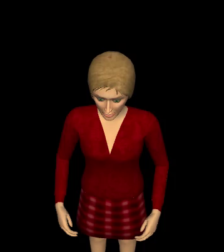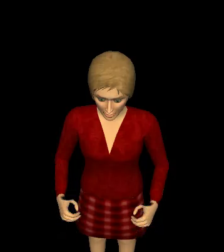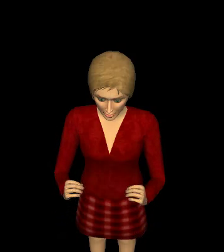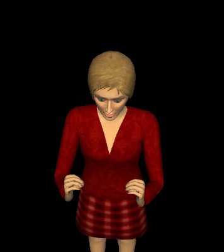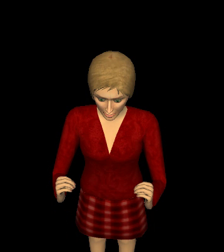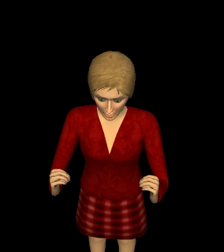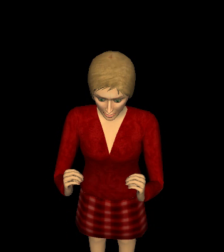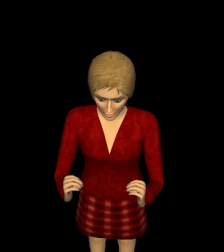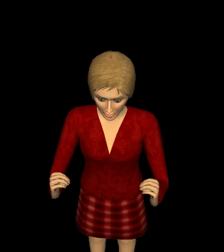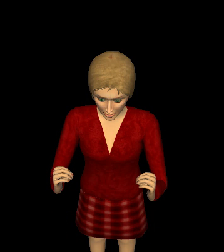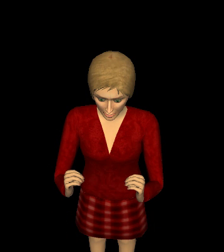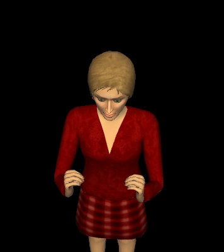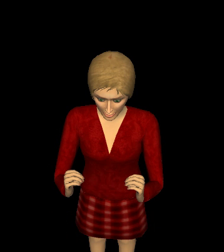عم